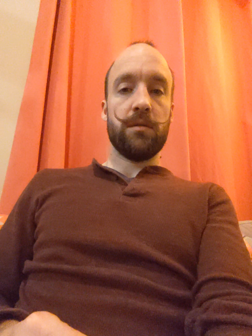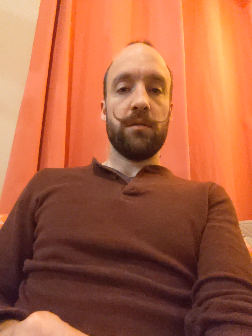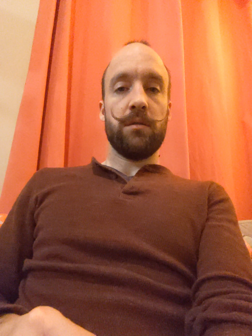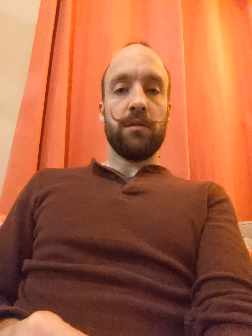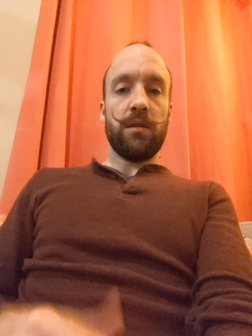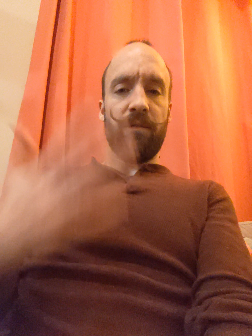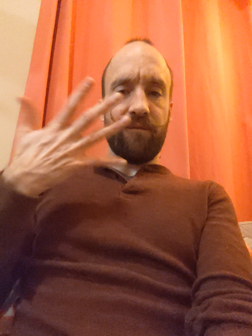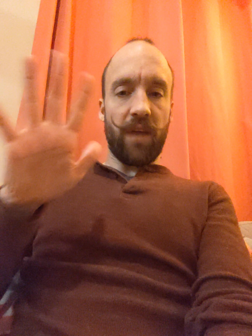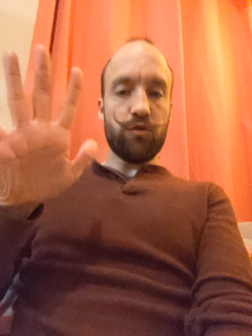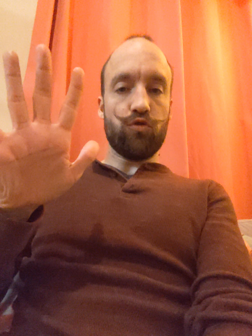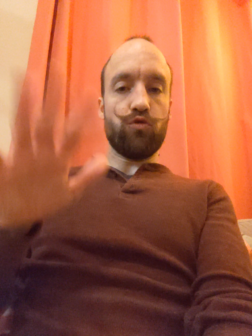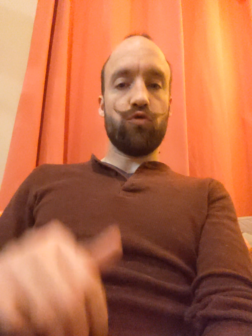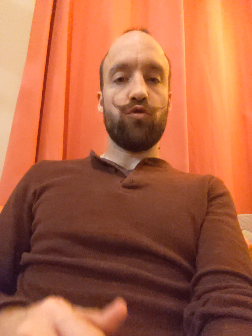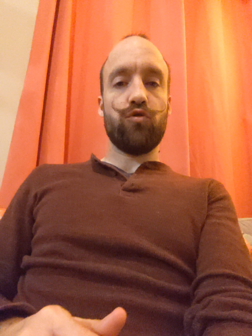finish